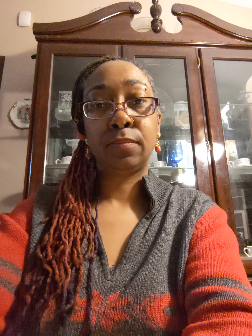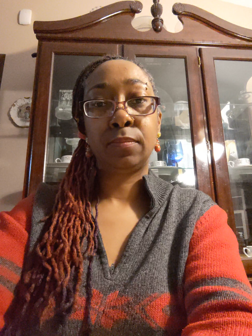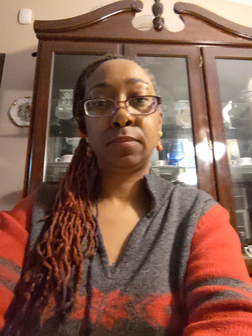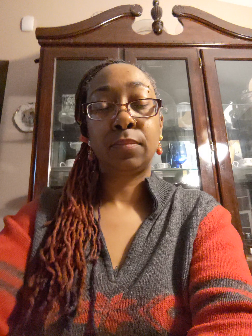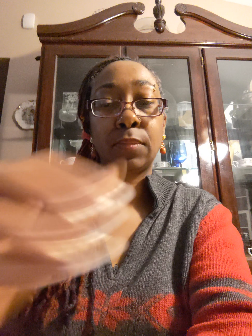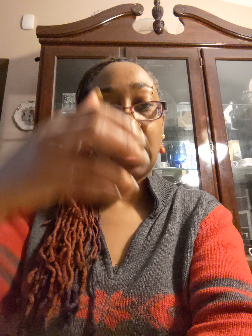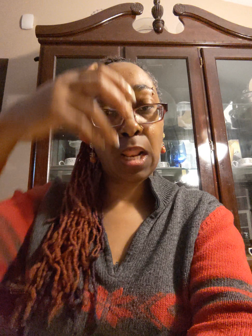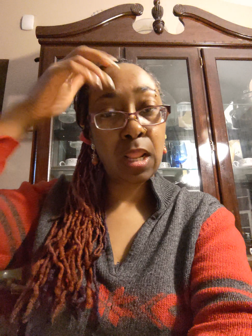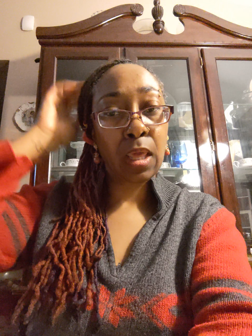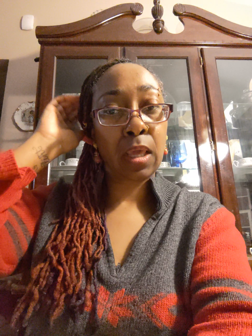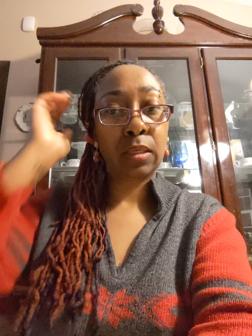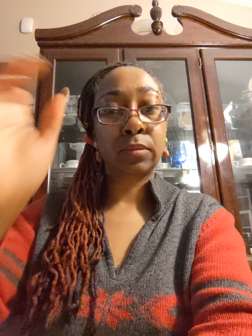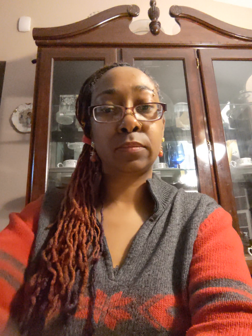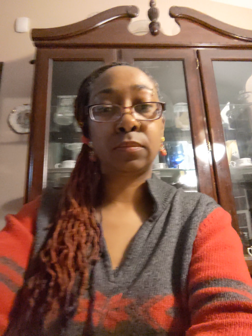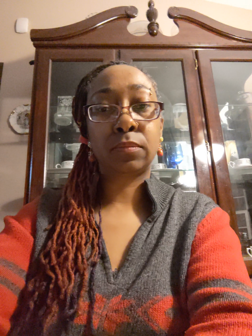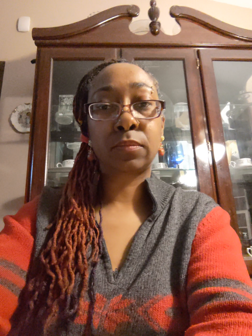lion